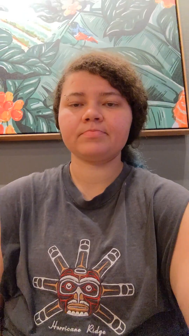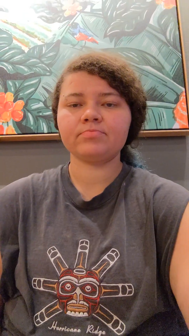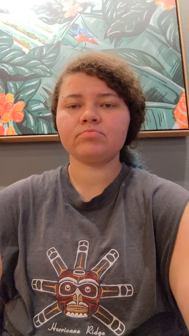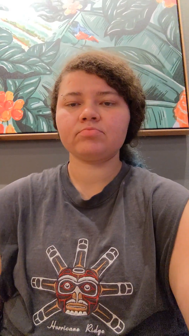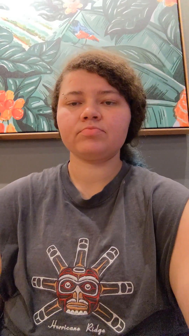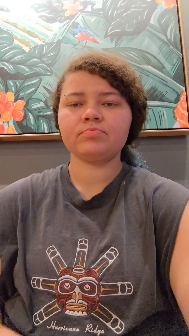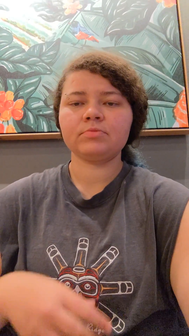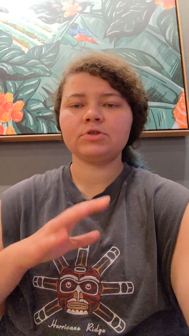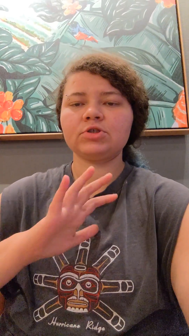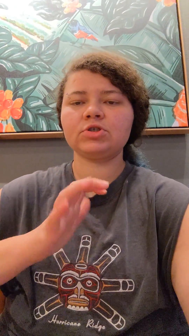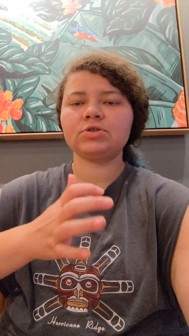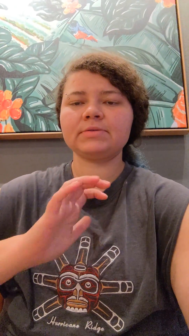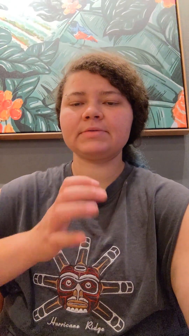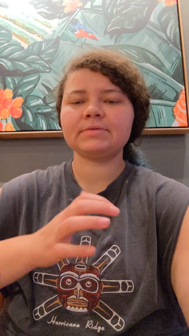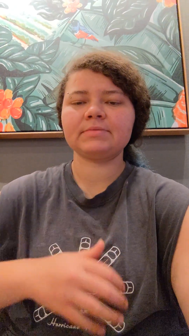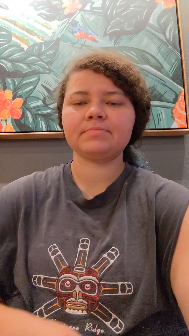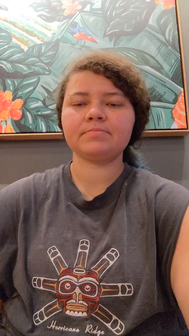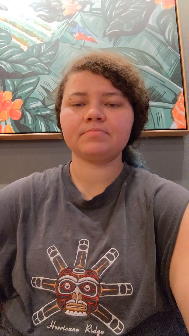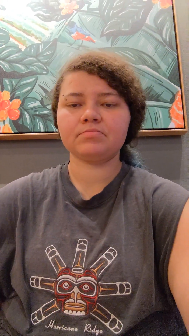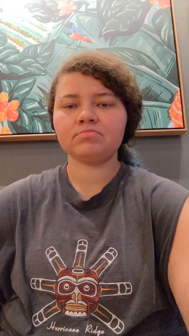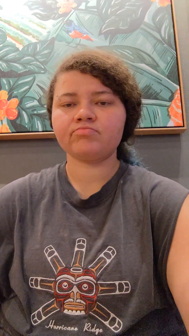cheese